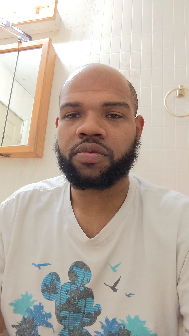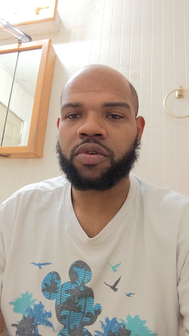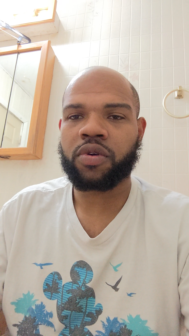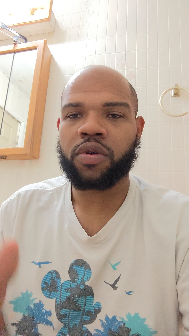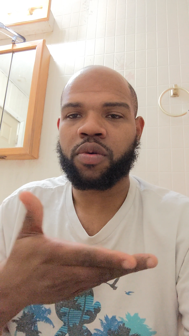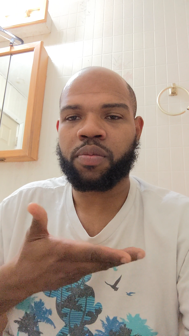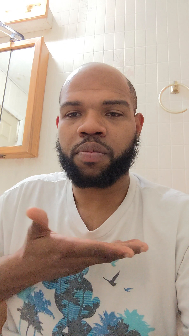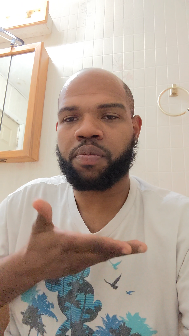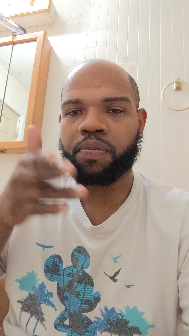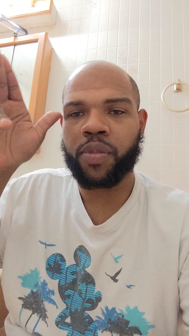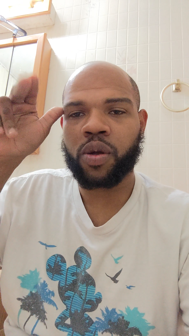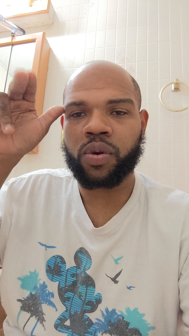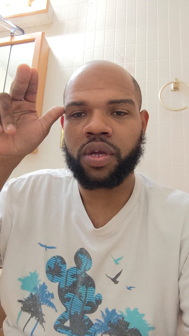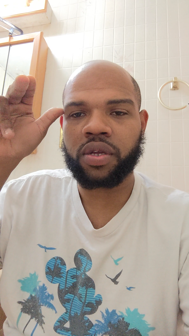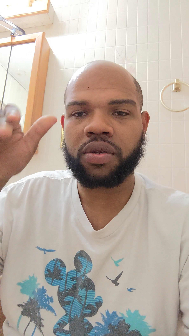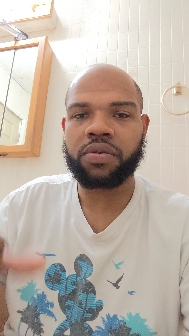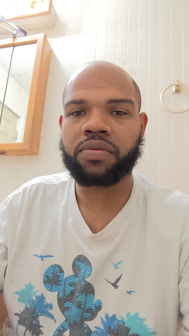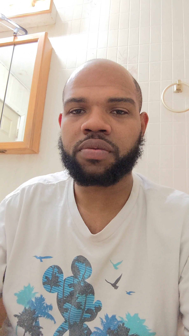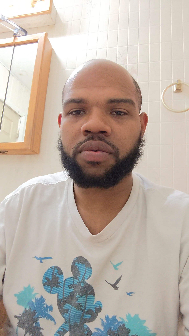pony